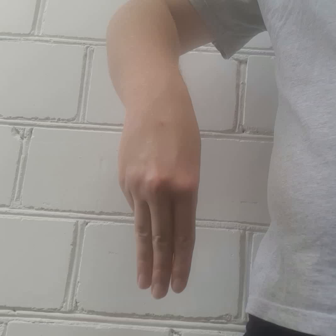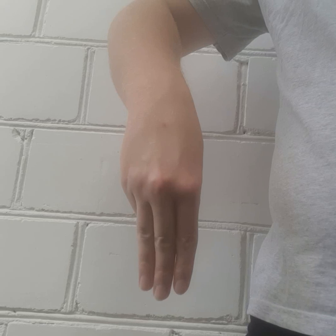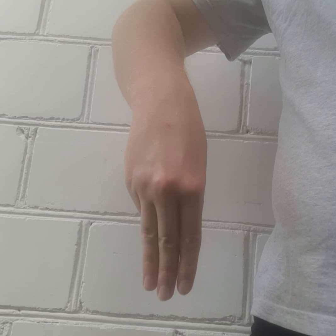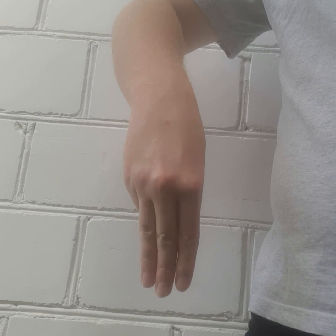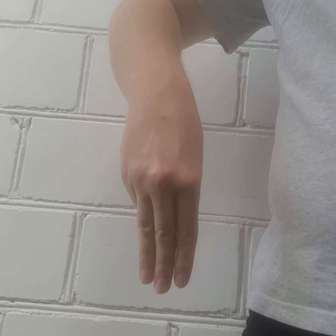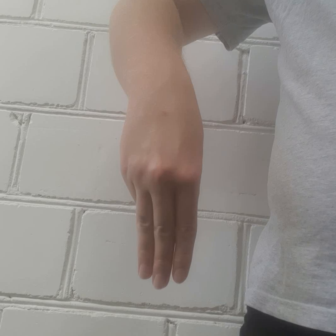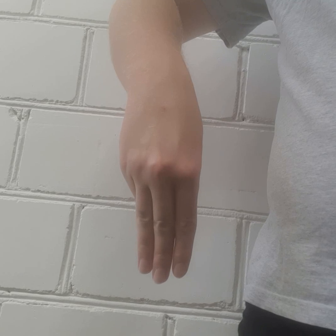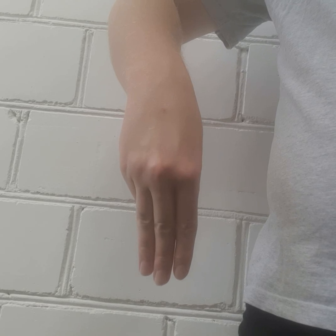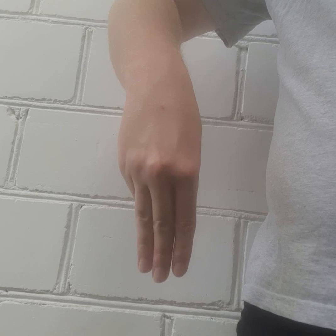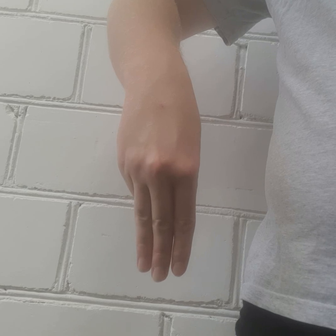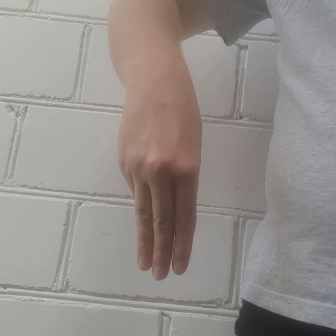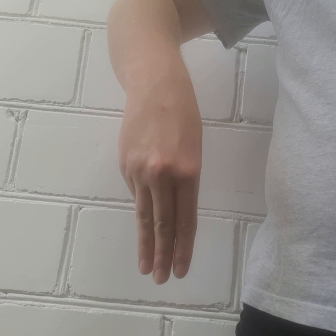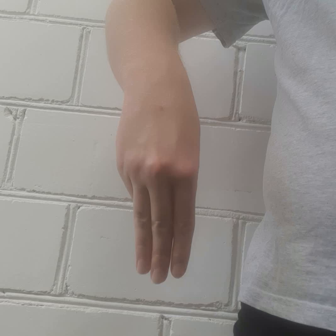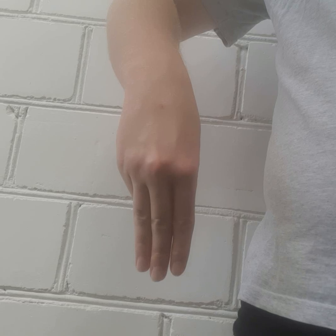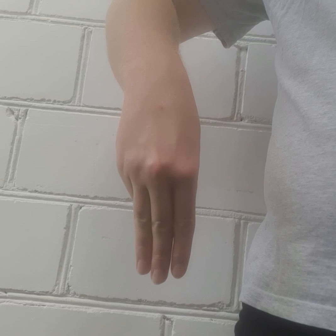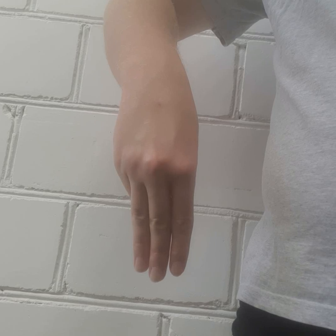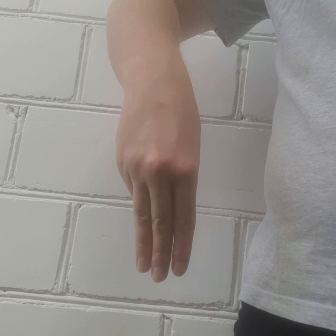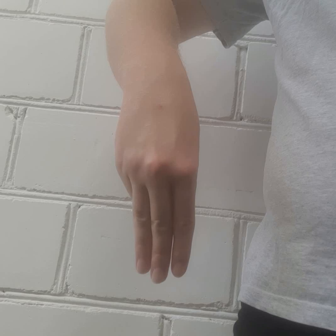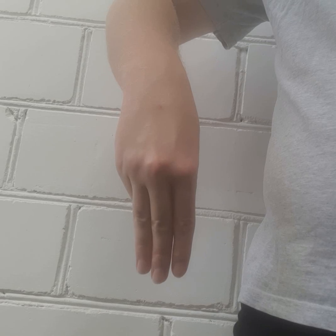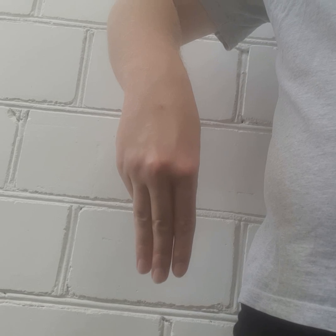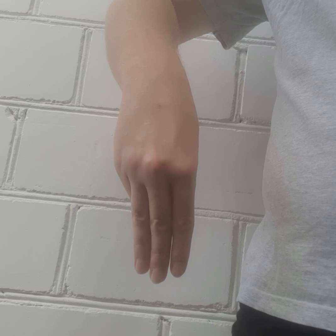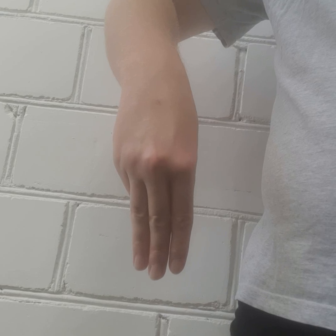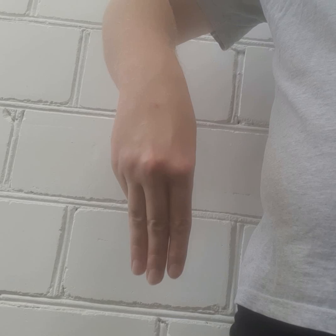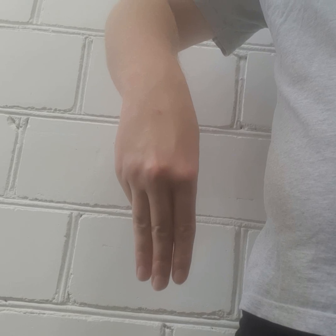Т